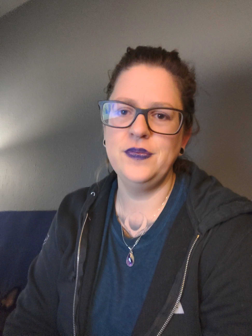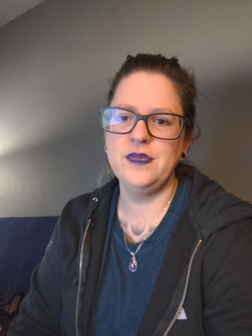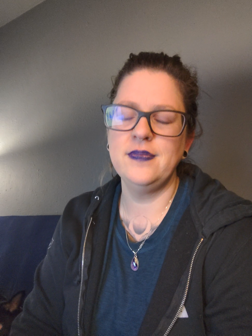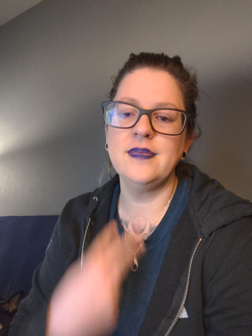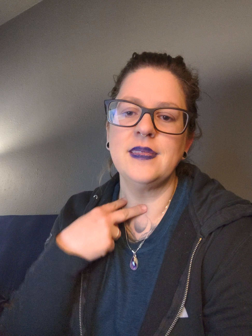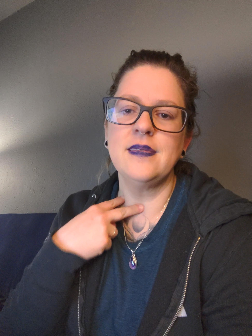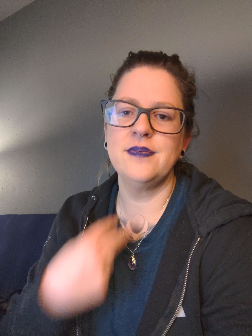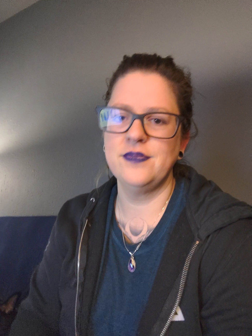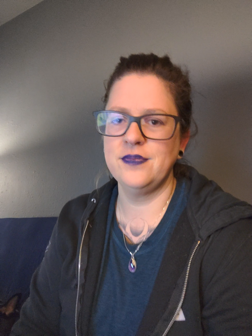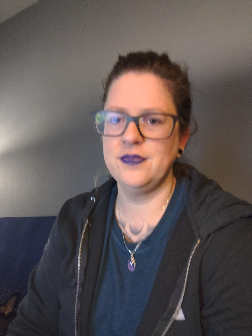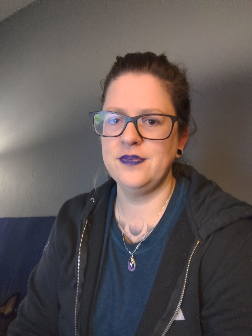stuck